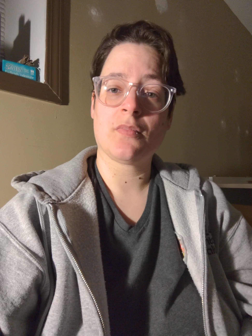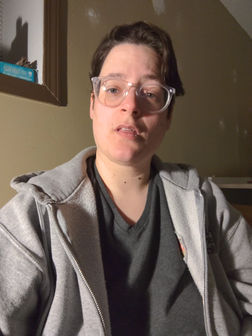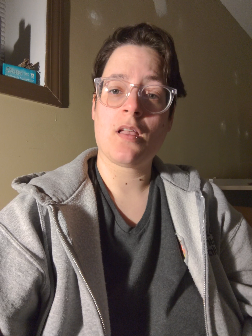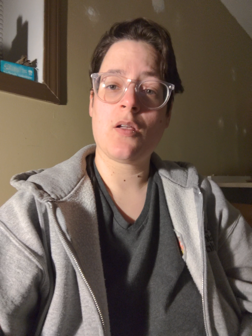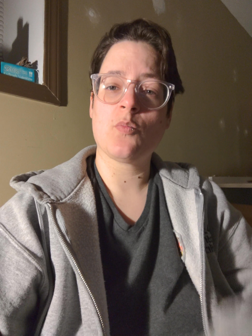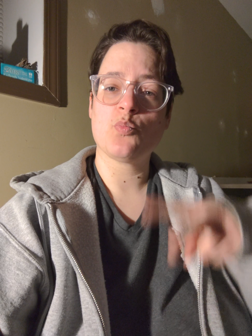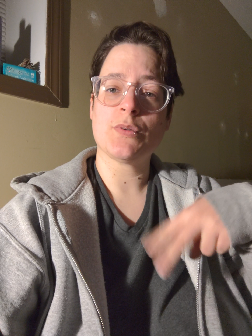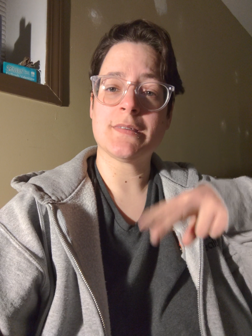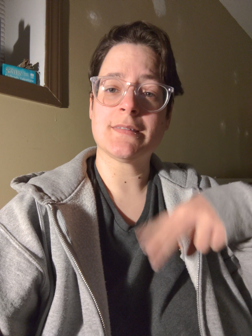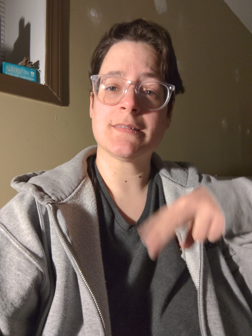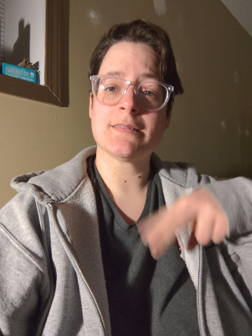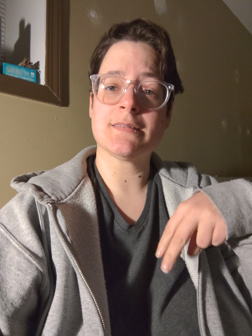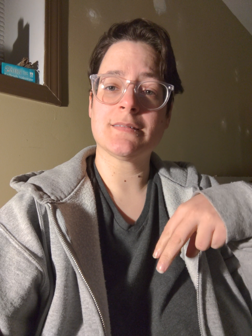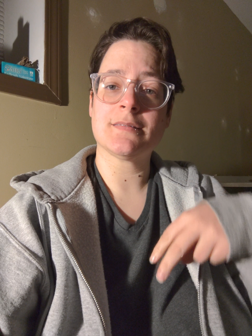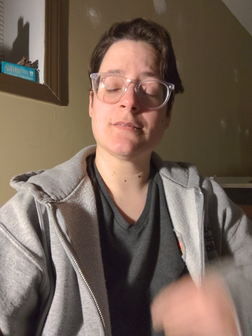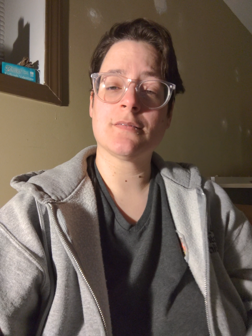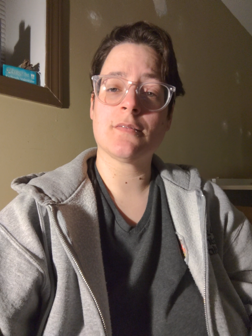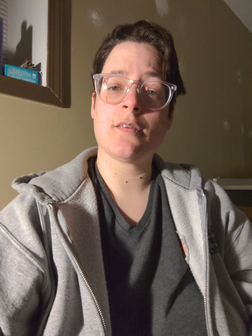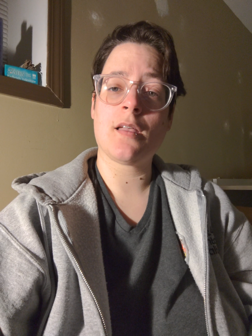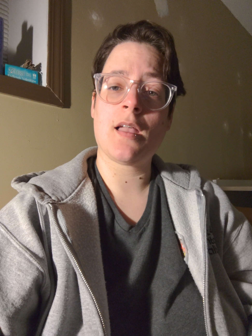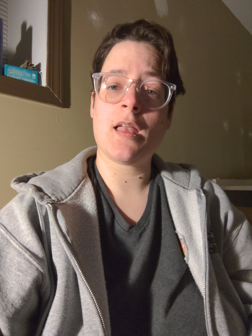read